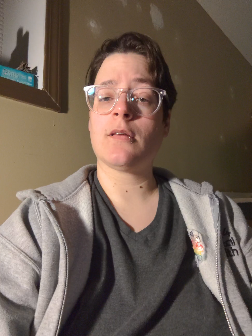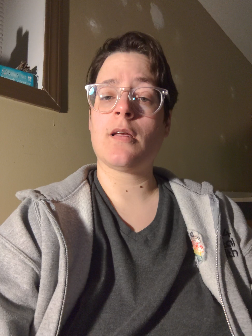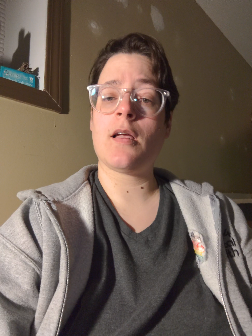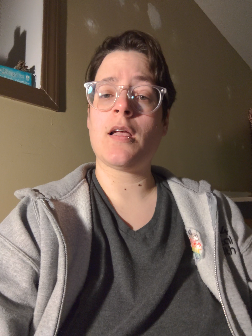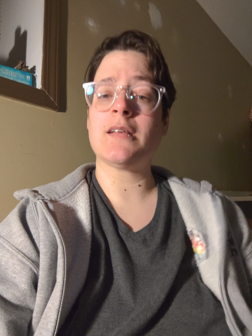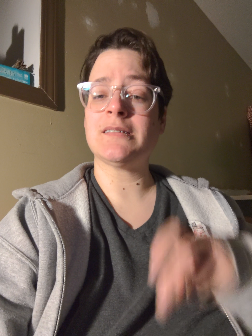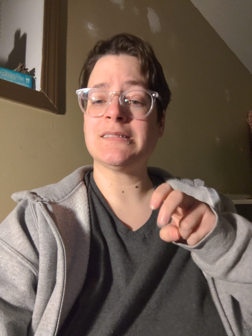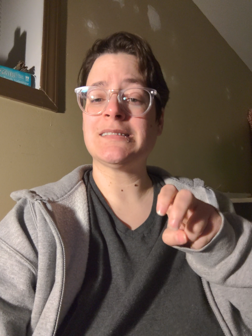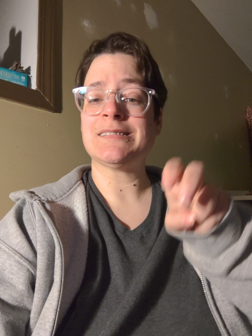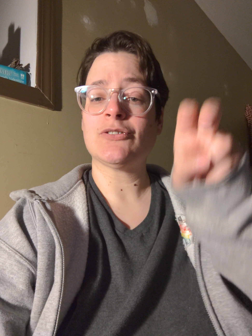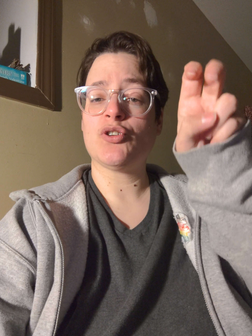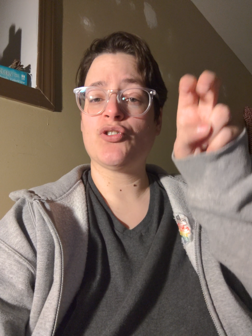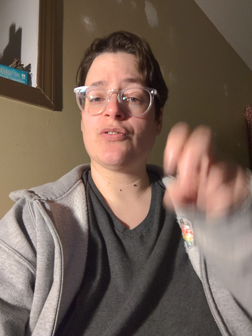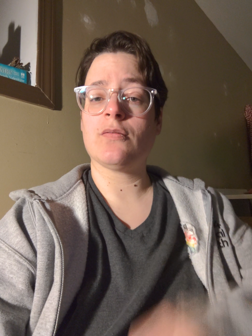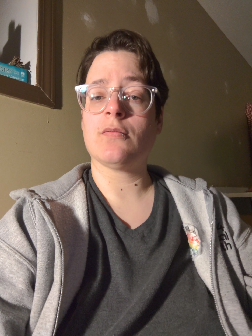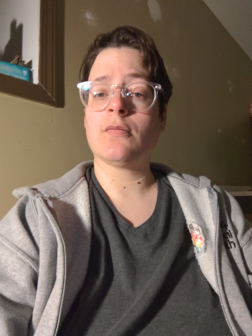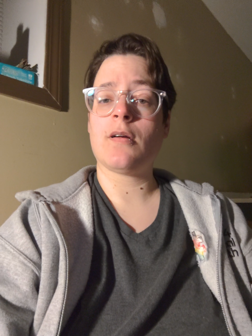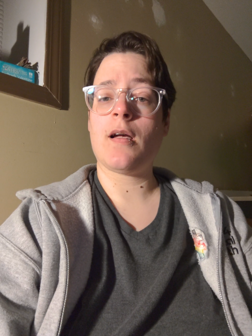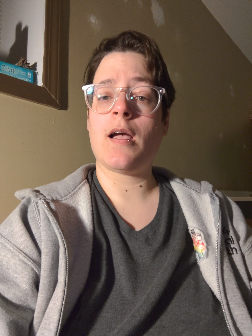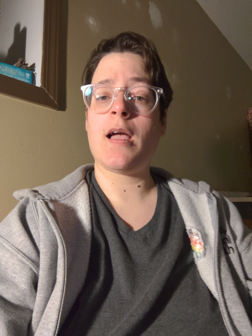stairs